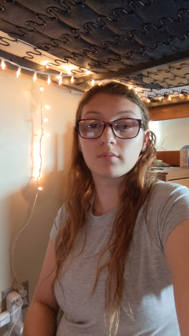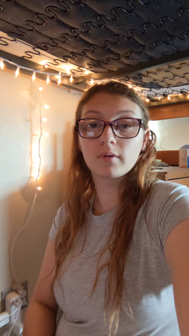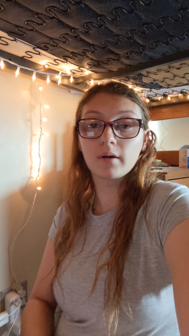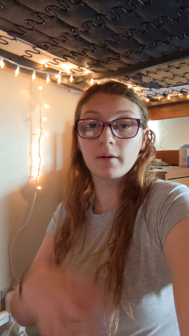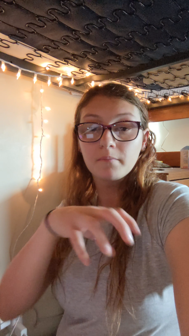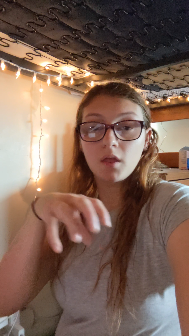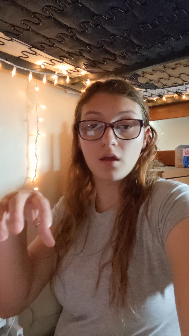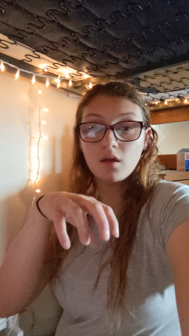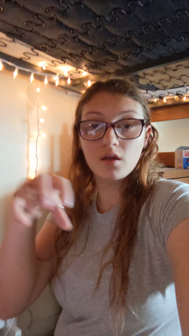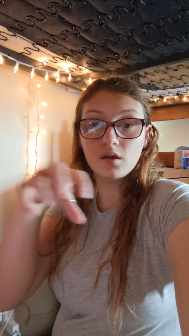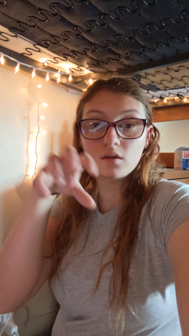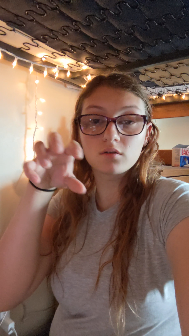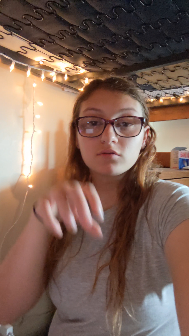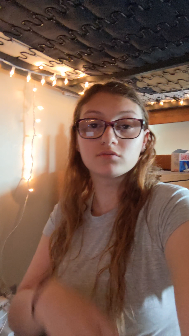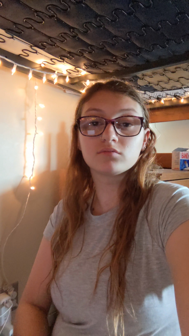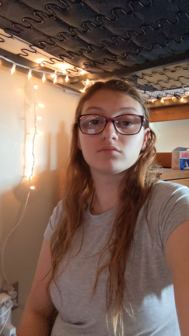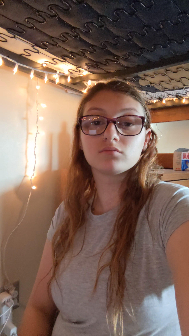block